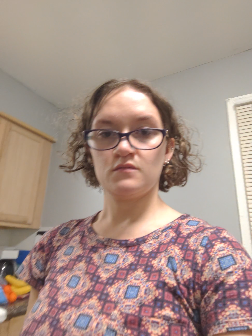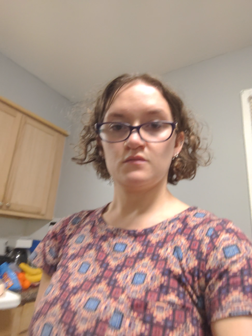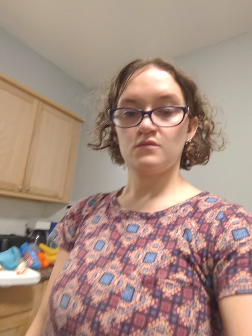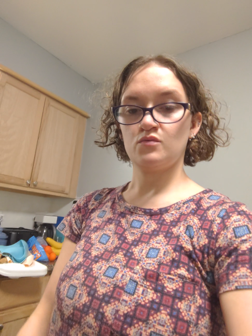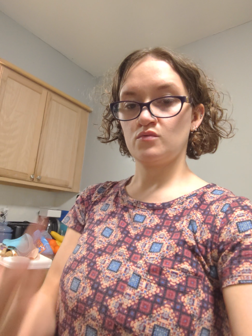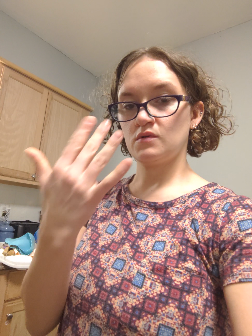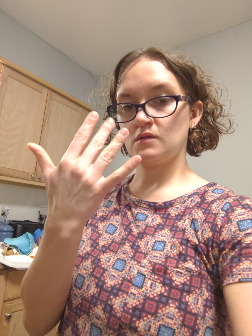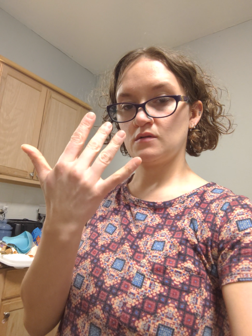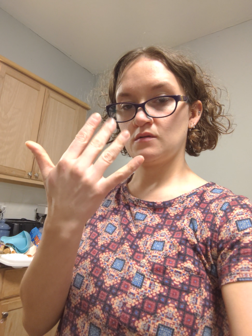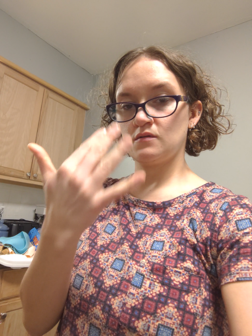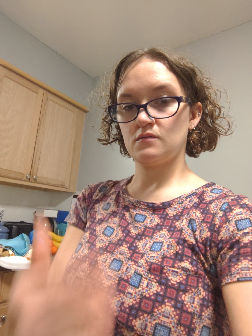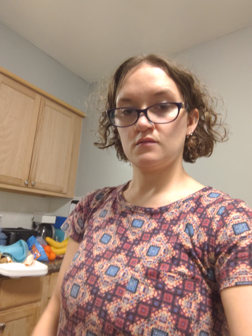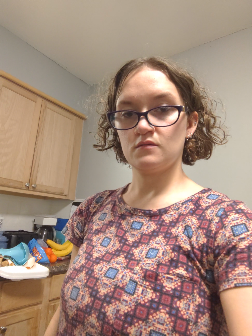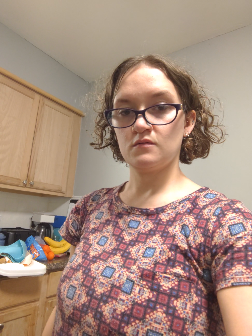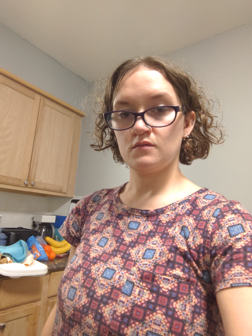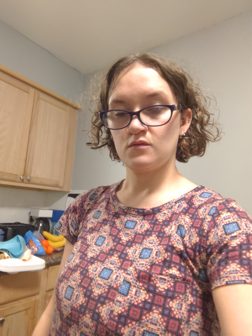wait